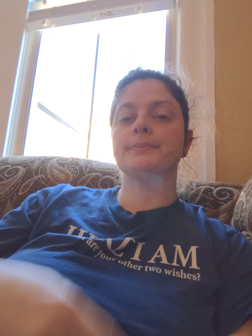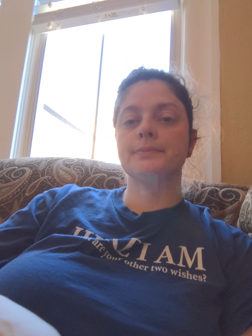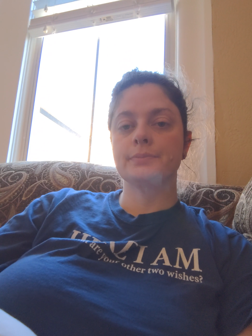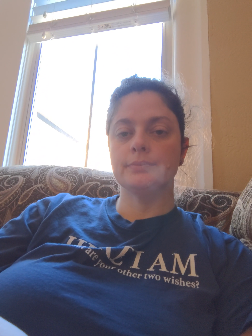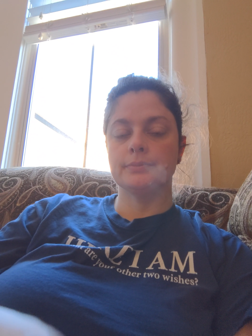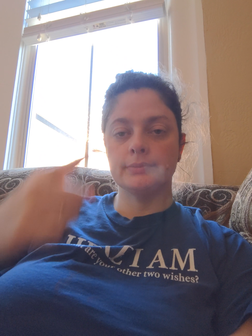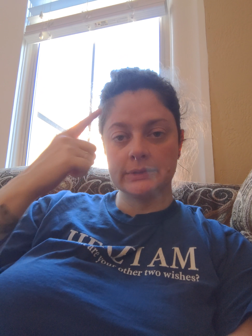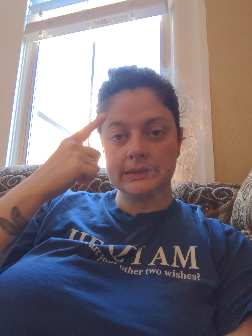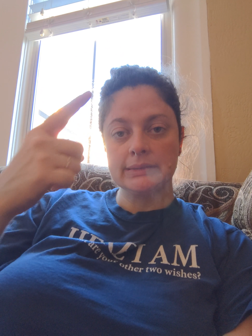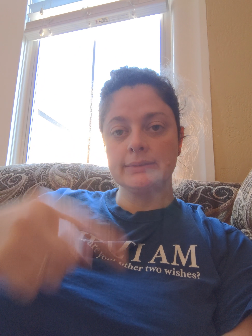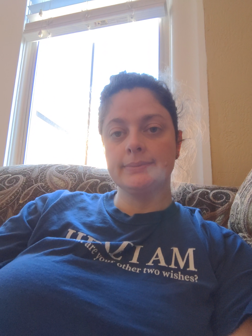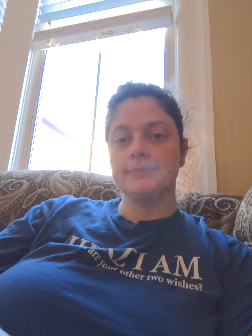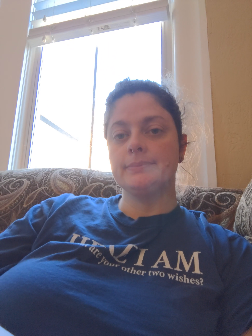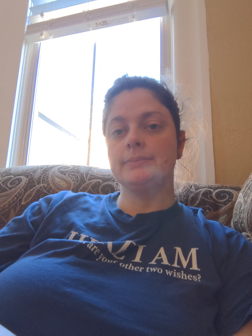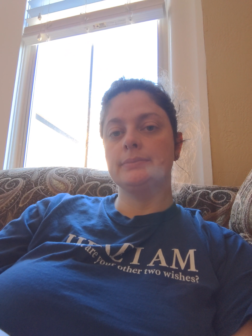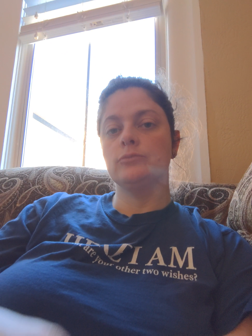penny